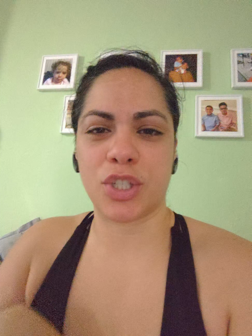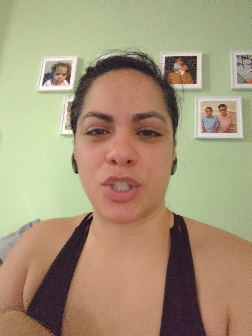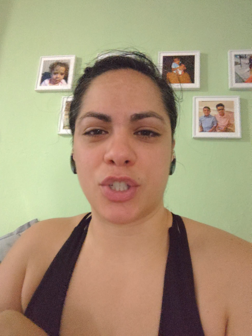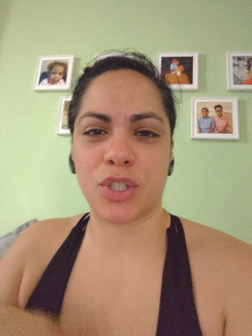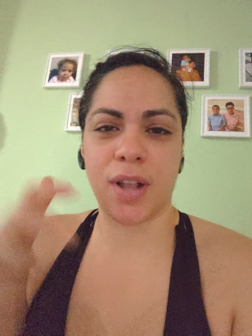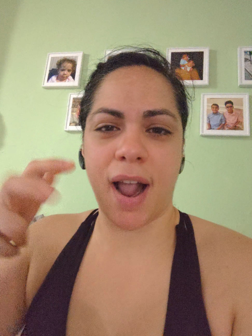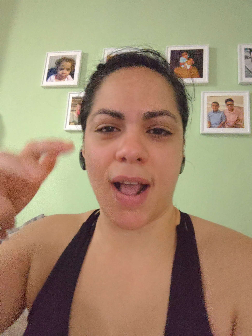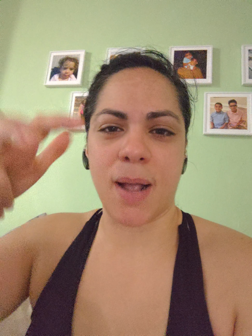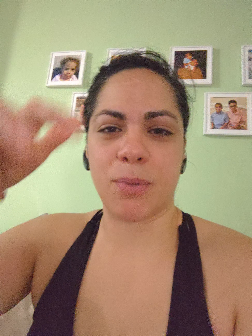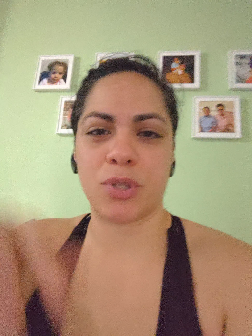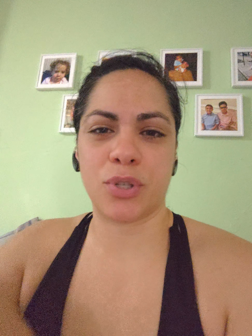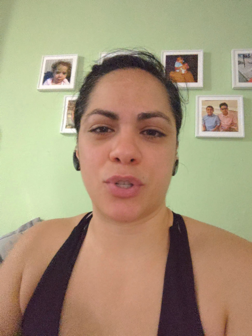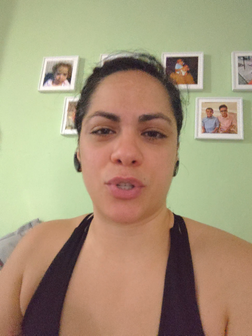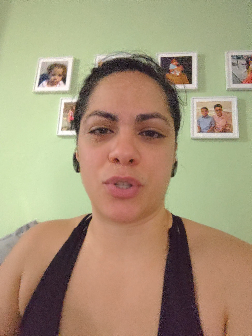helicopter